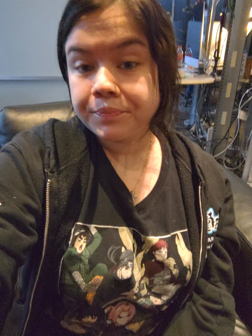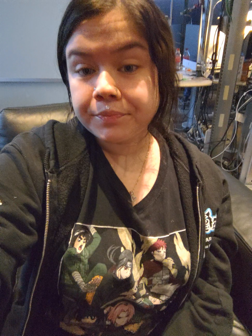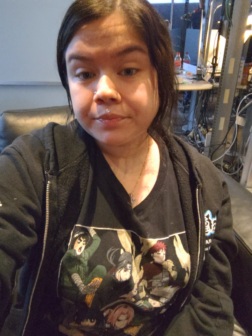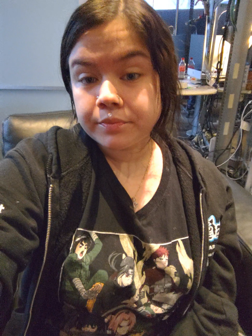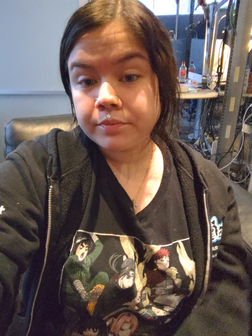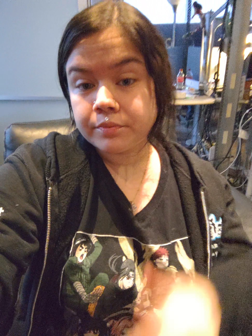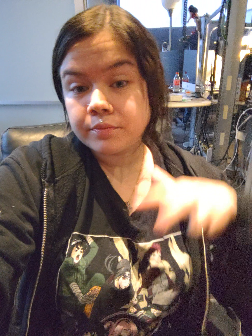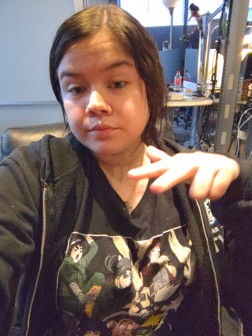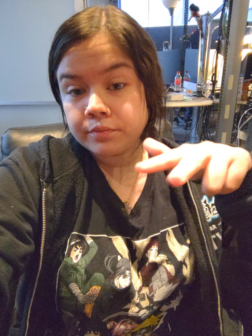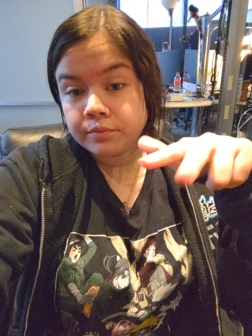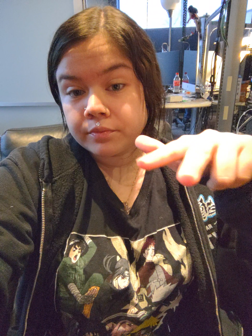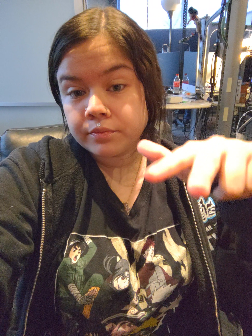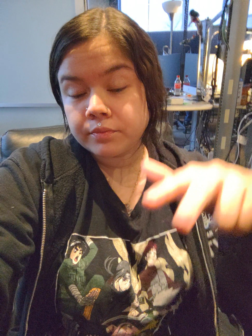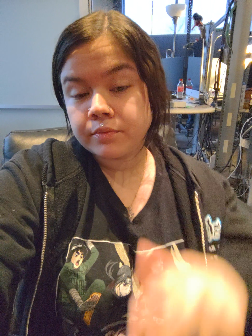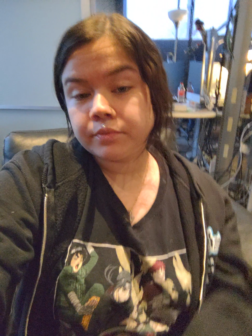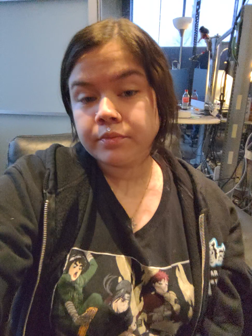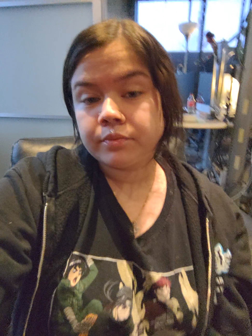helicopter